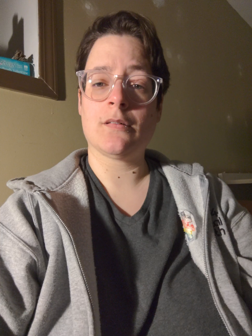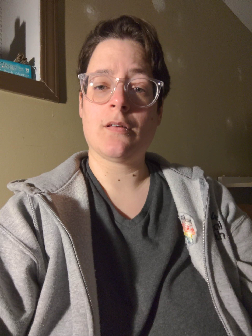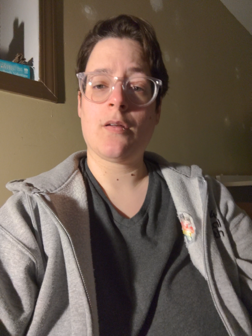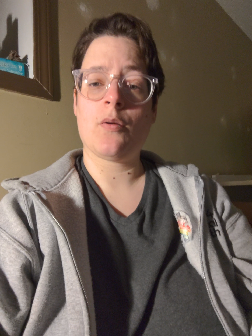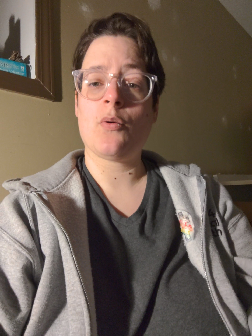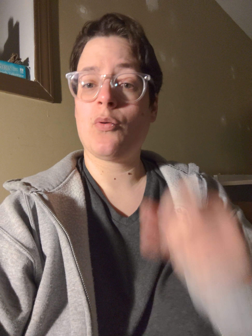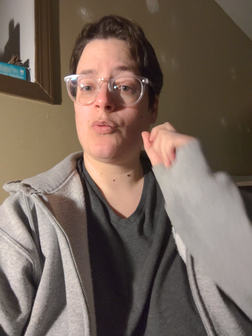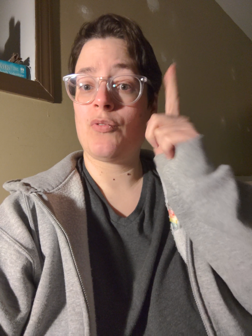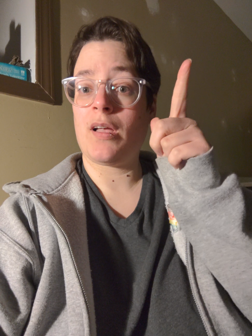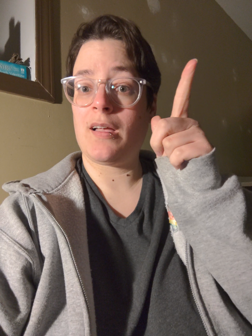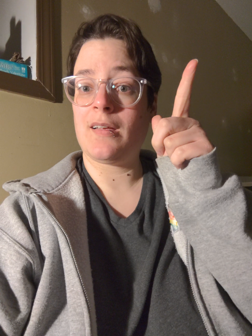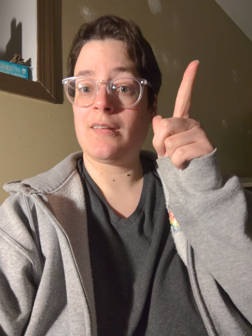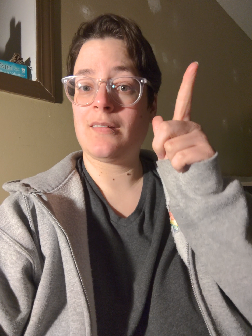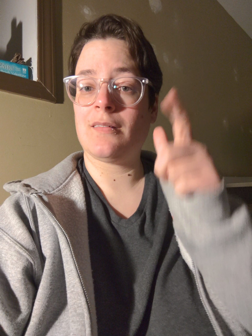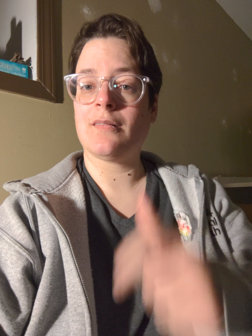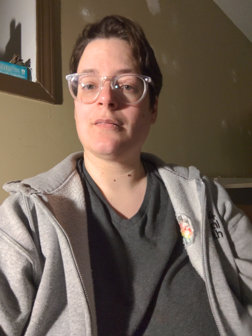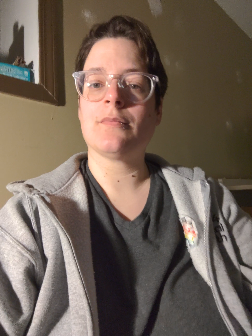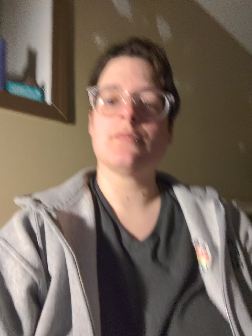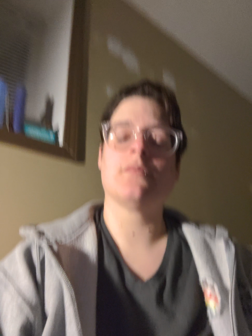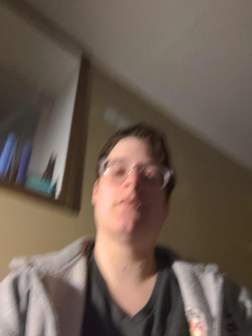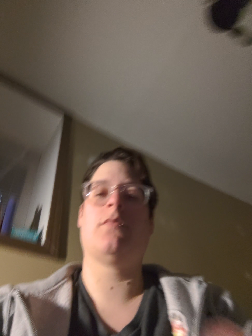wake